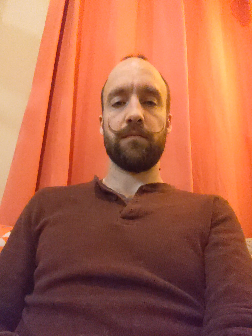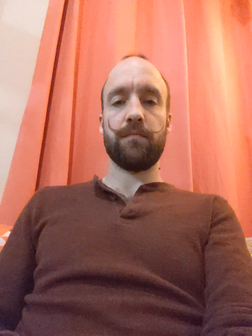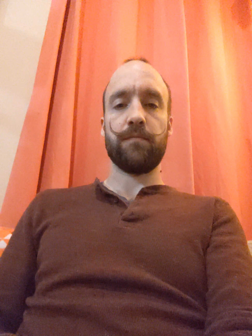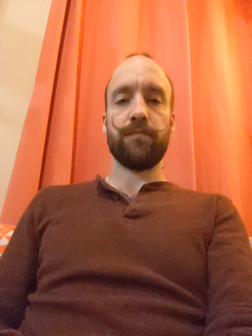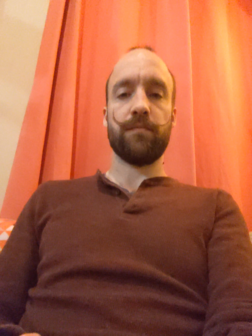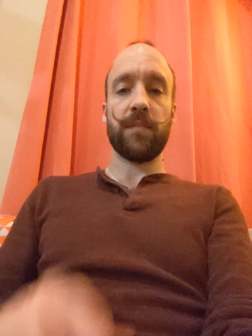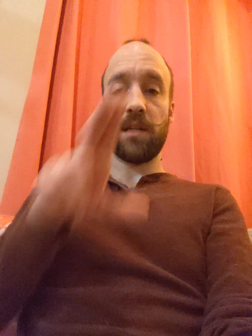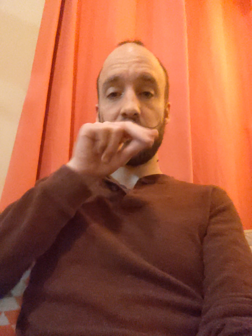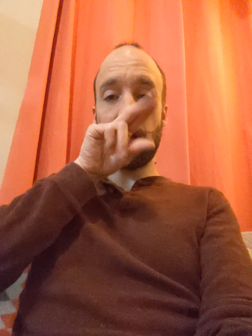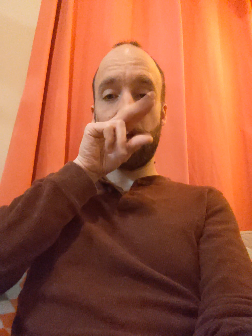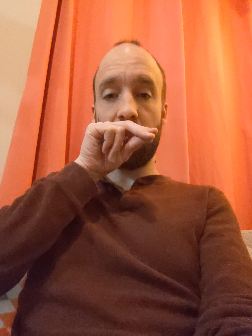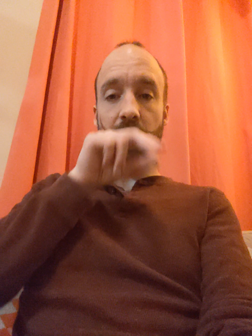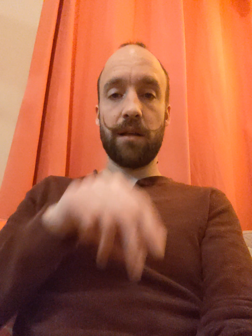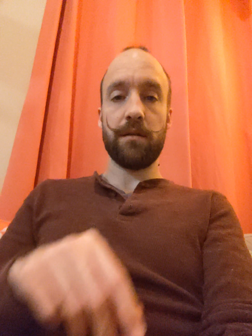duck